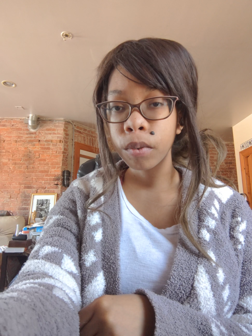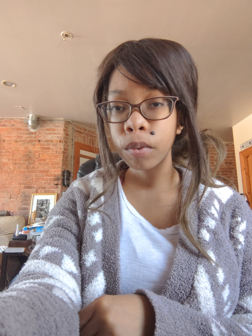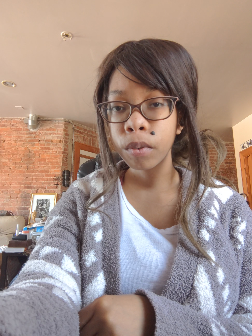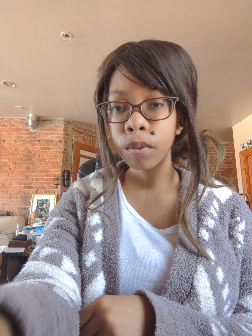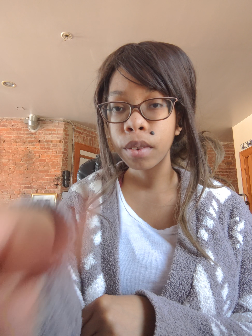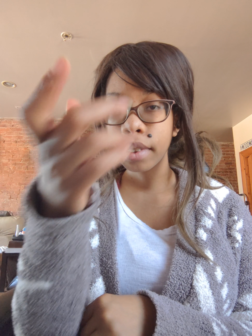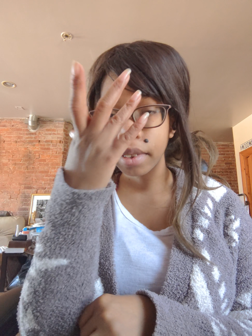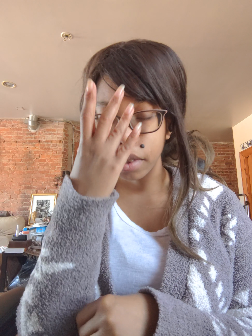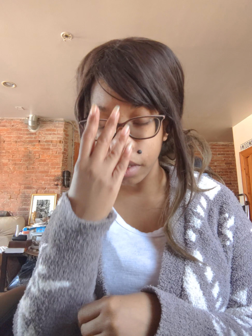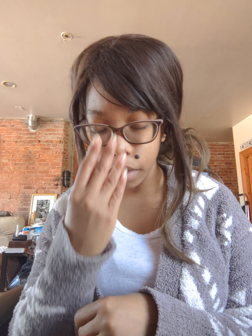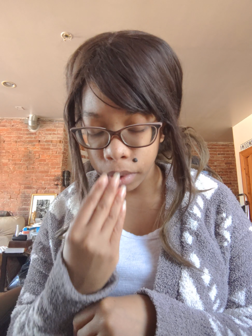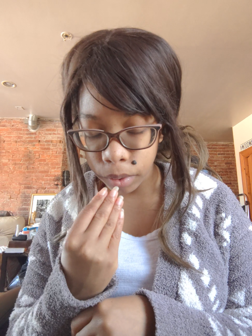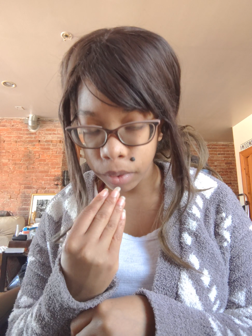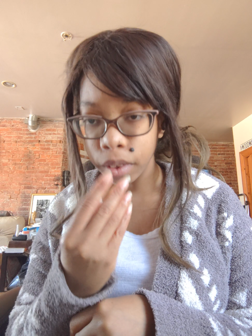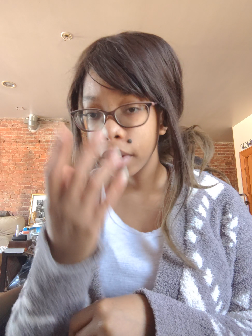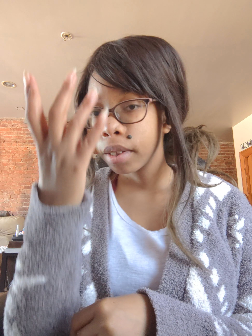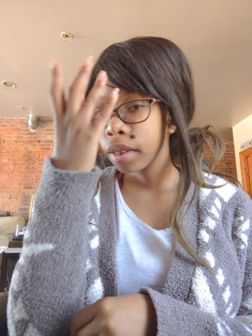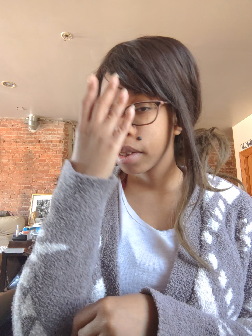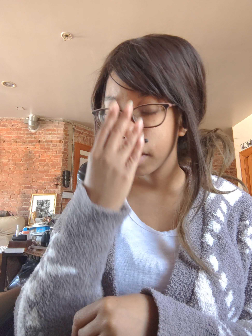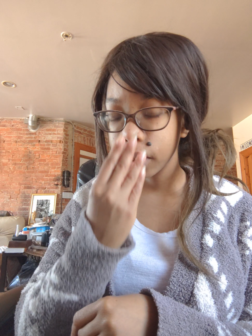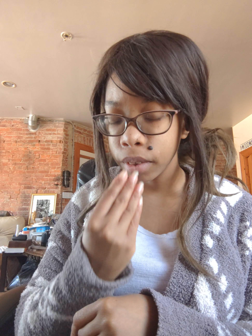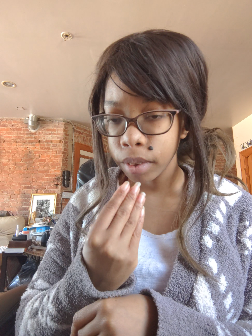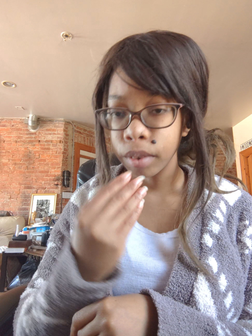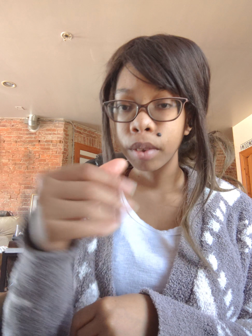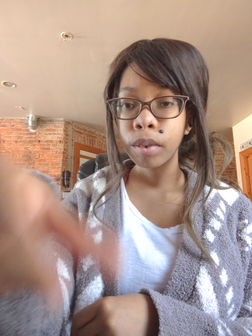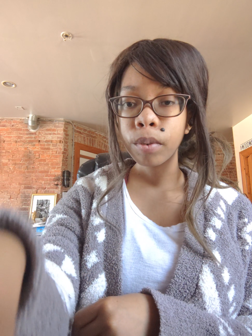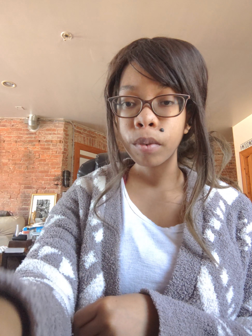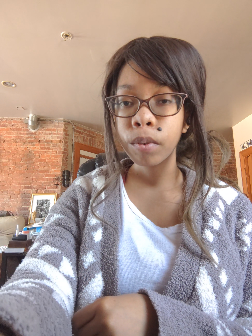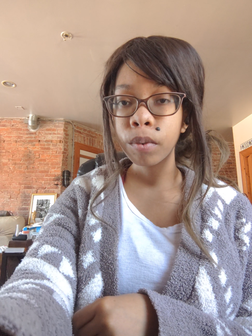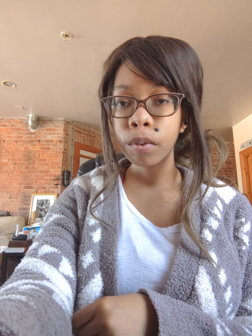sleep